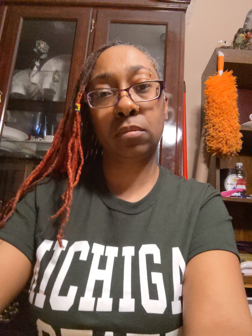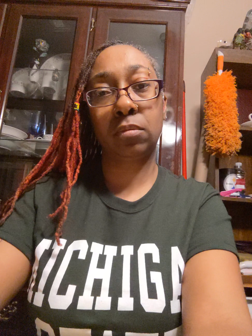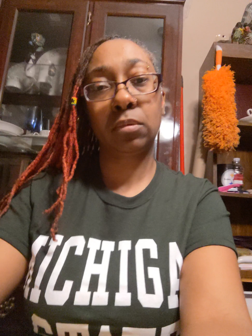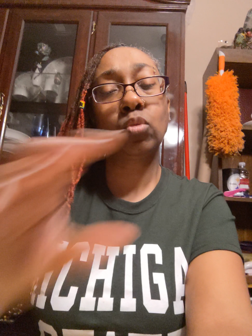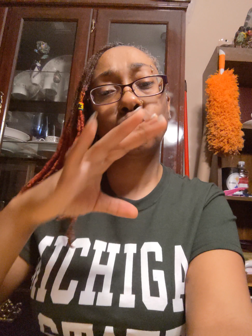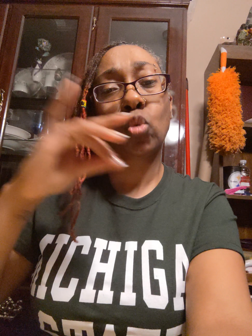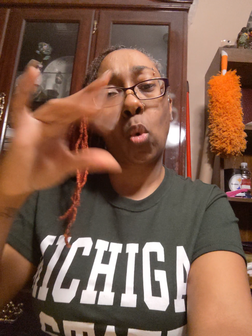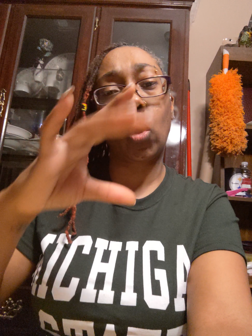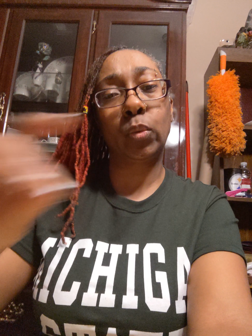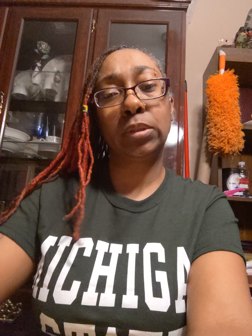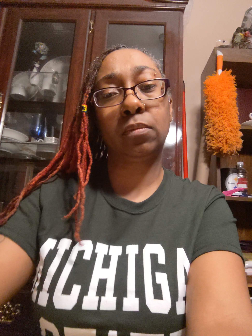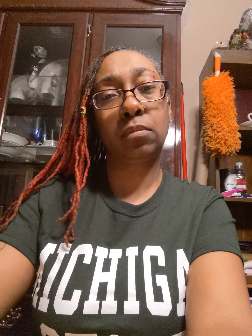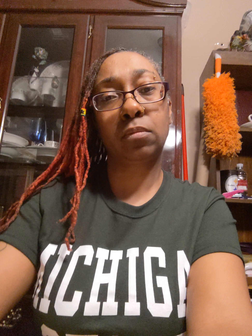story